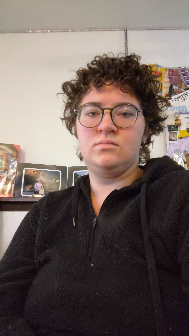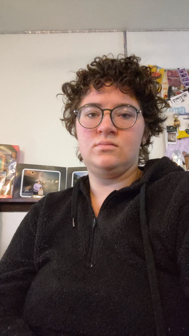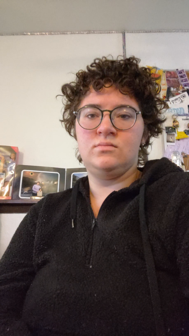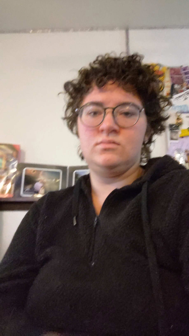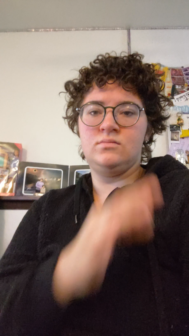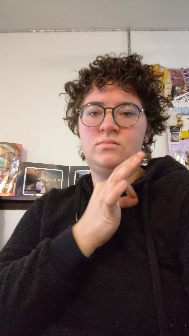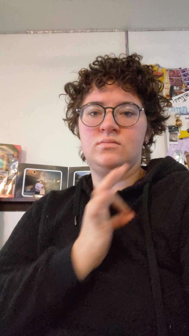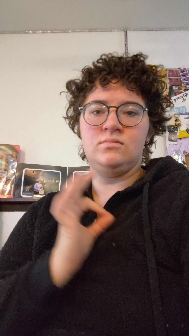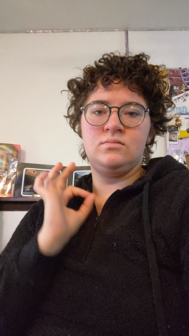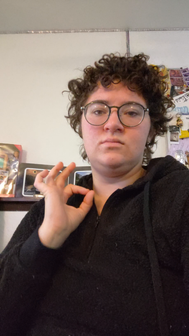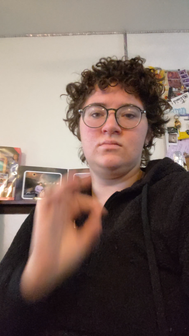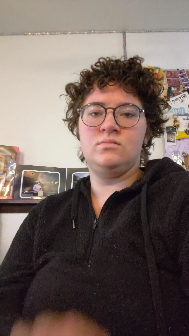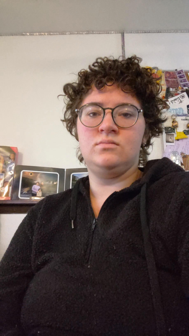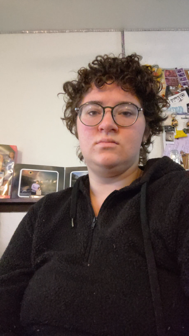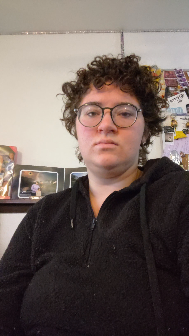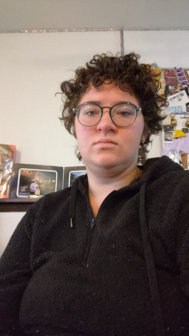beads